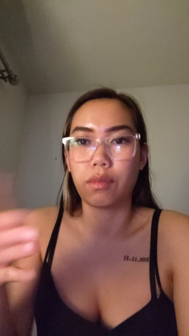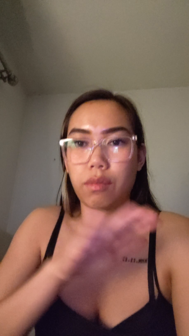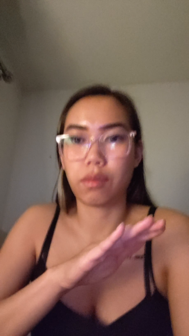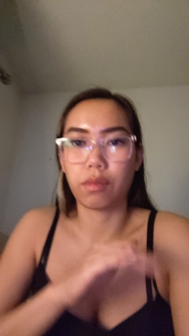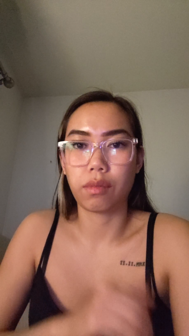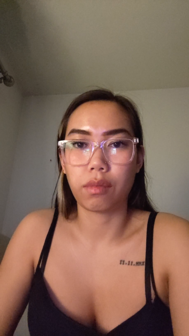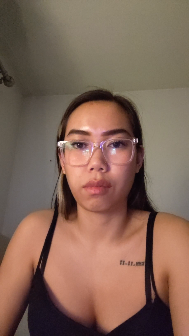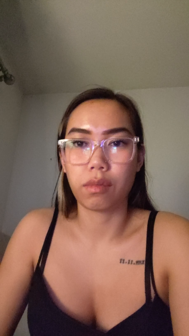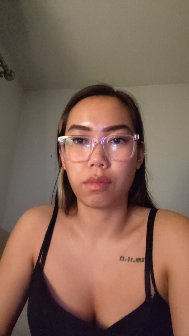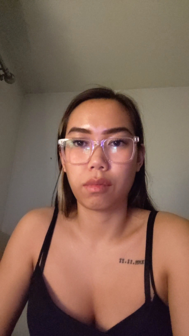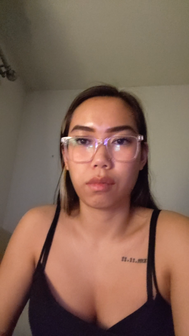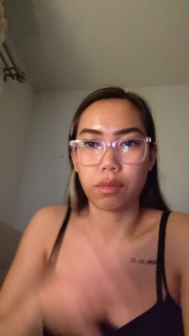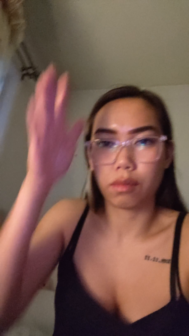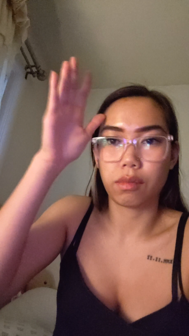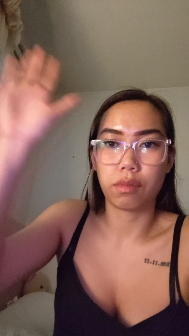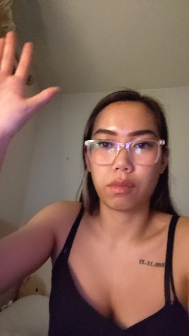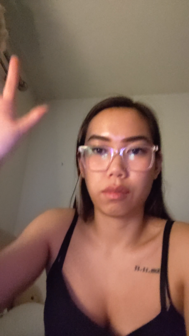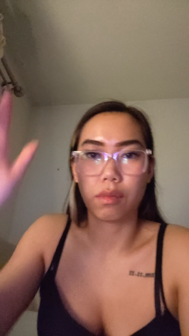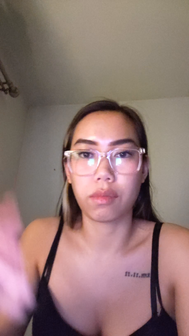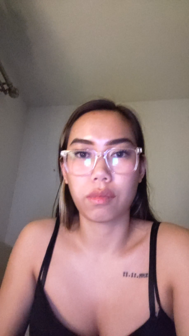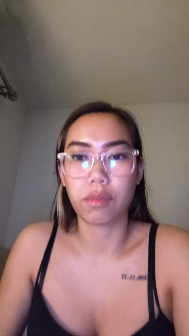moose